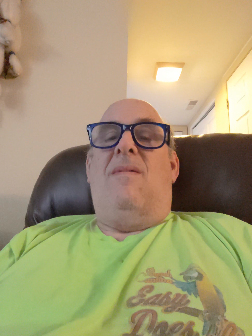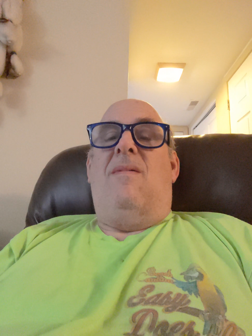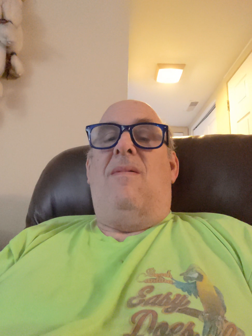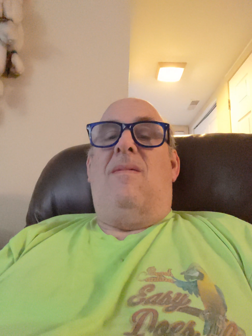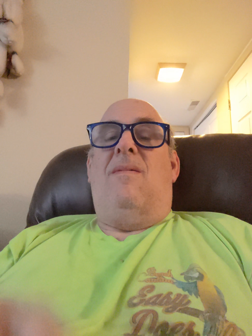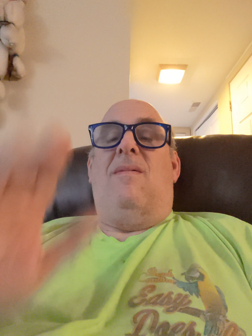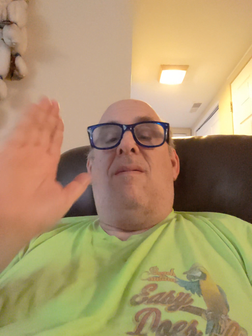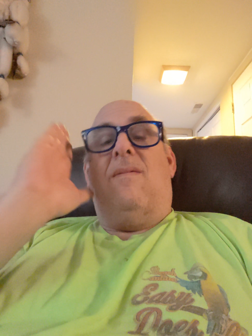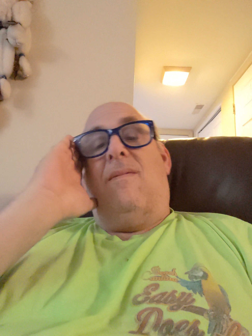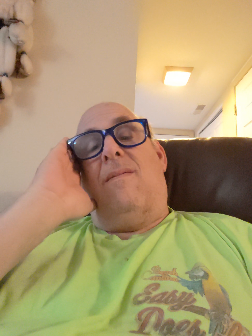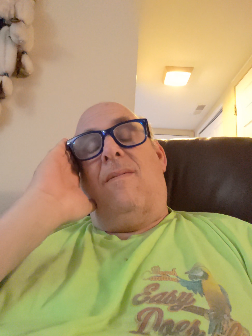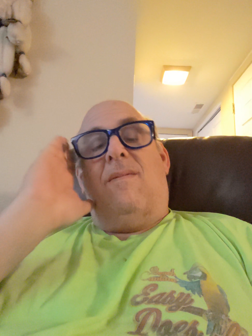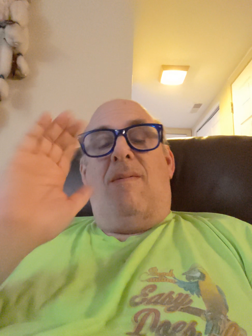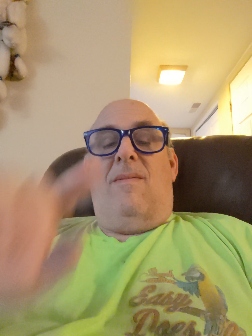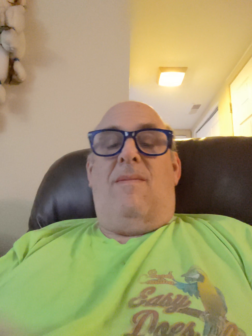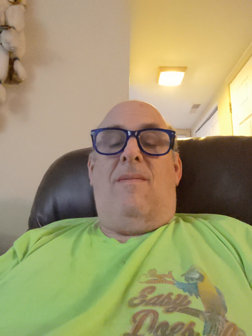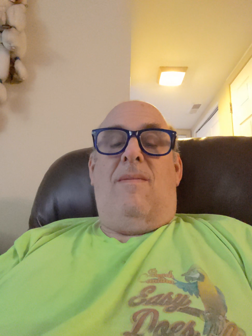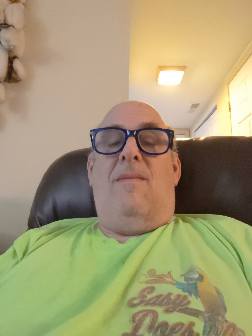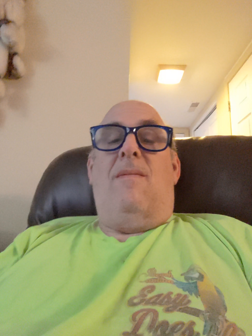bed